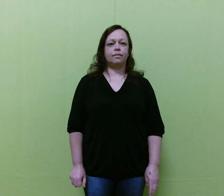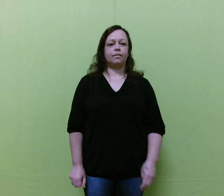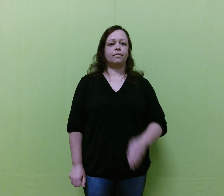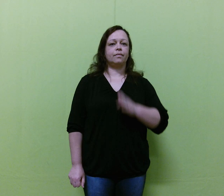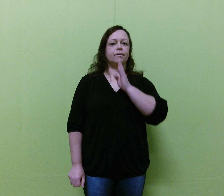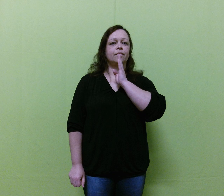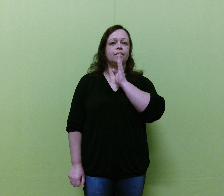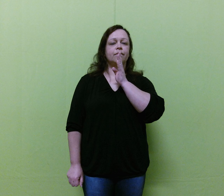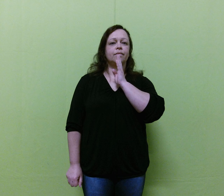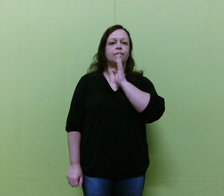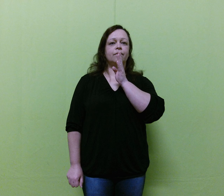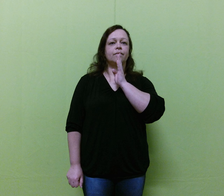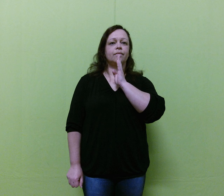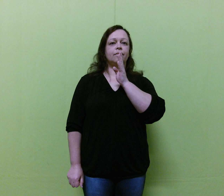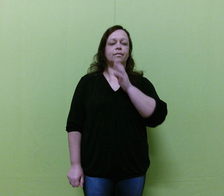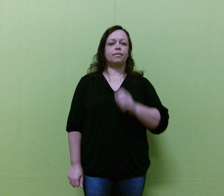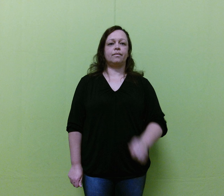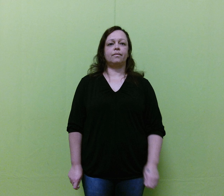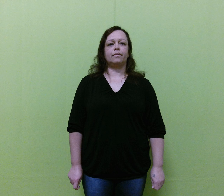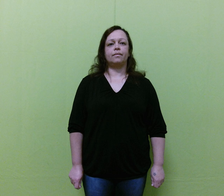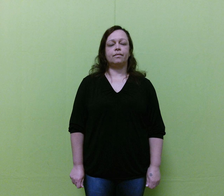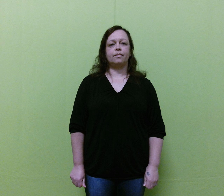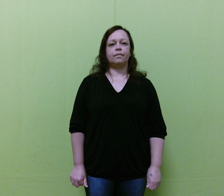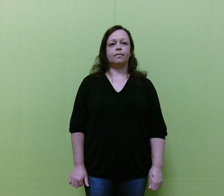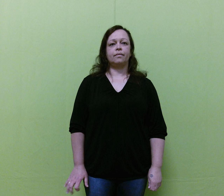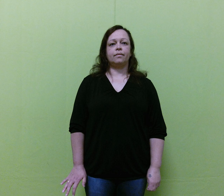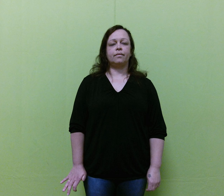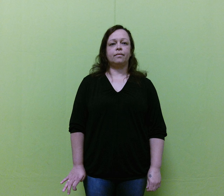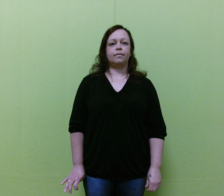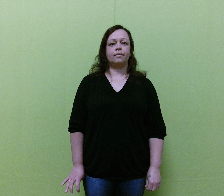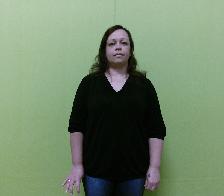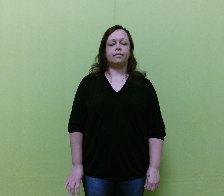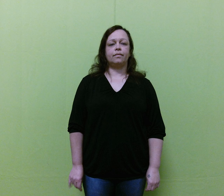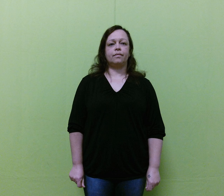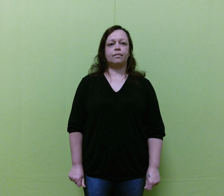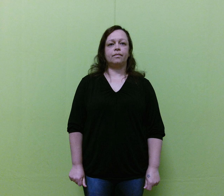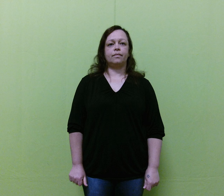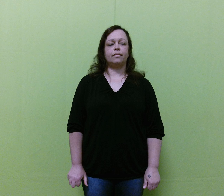conhecer